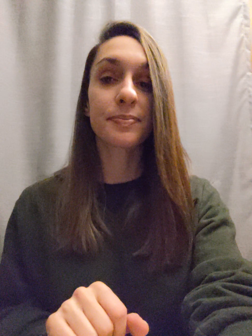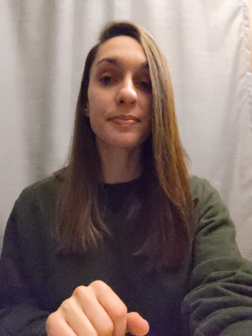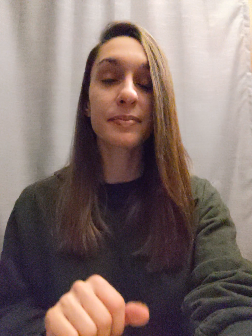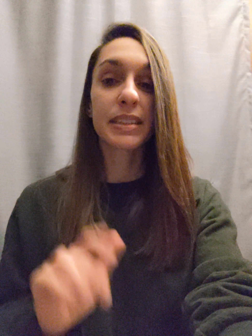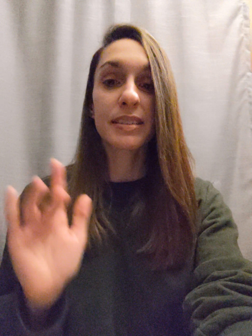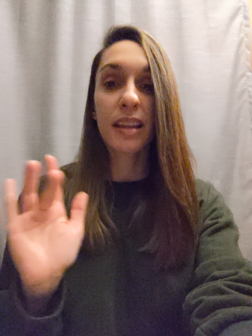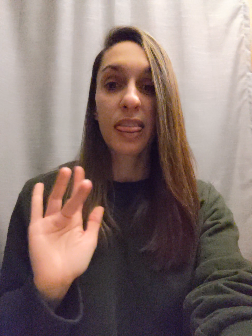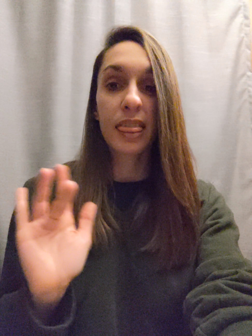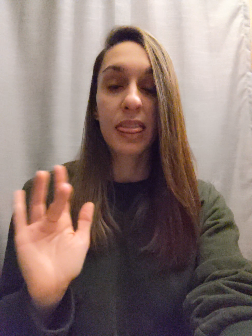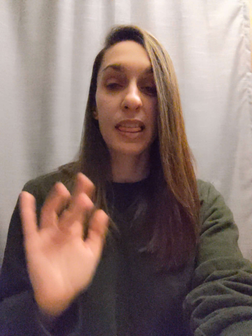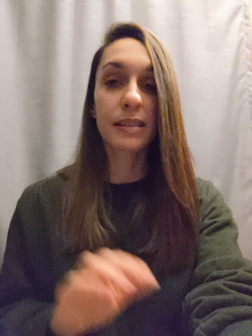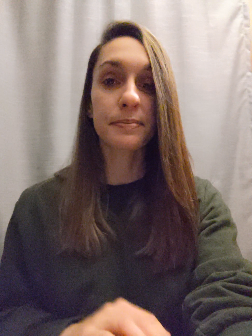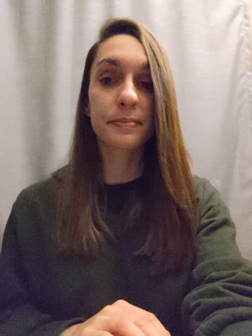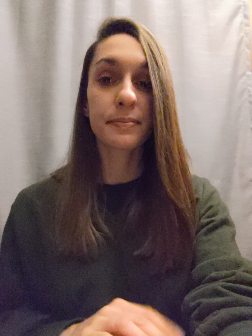yucky